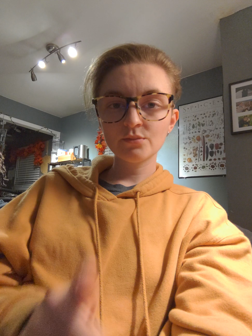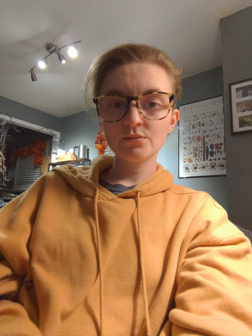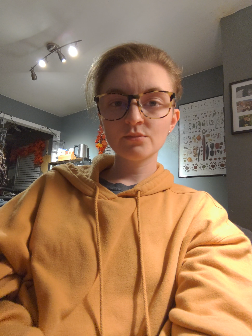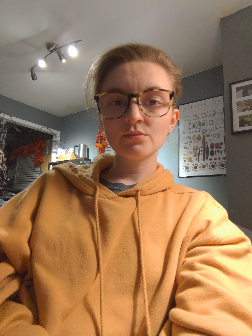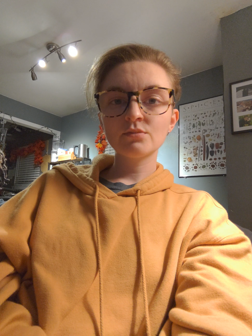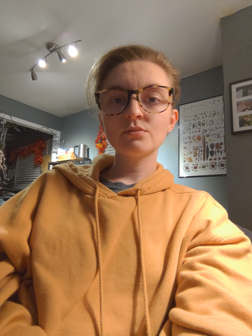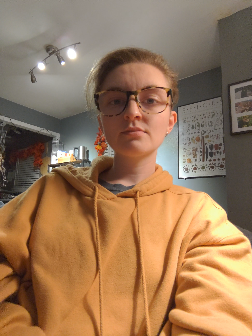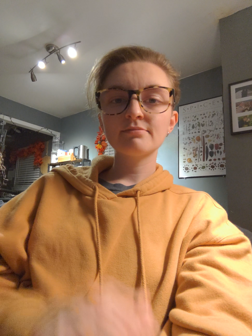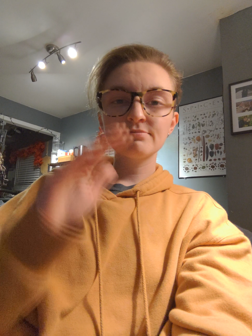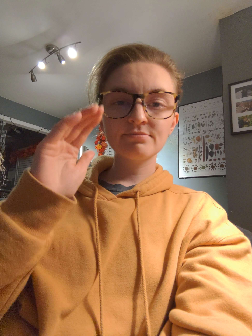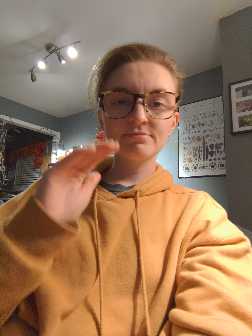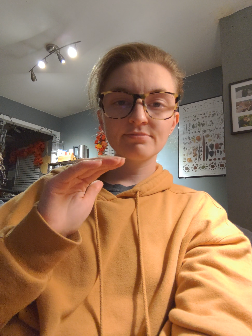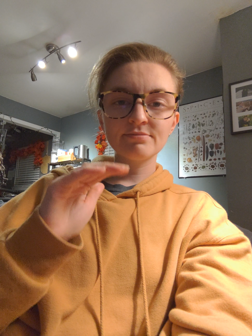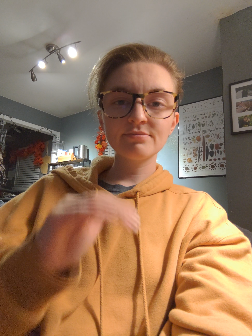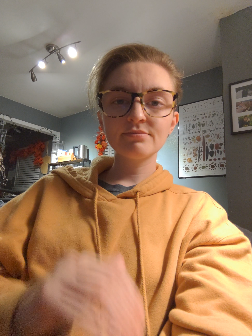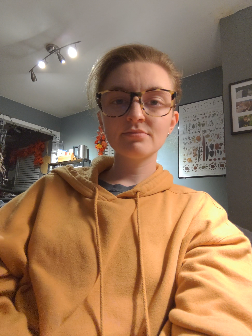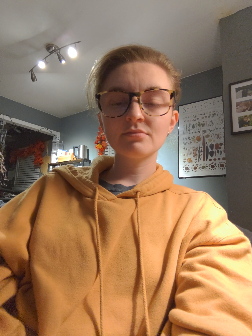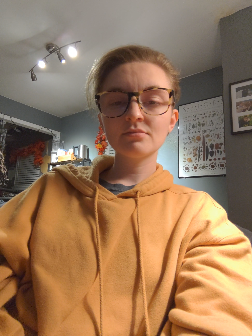little